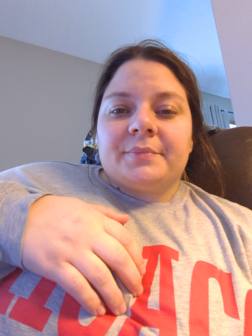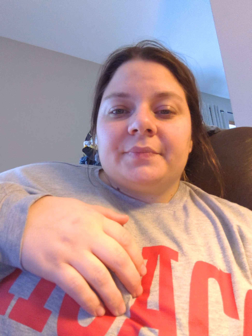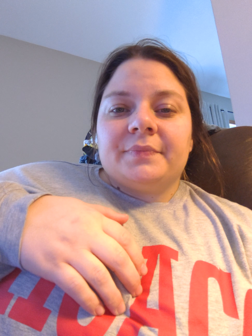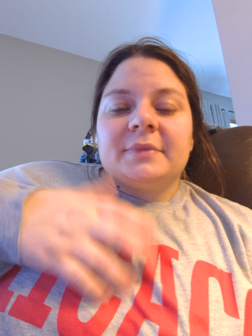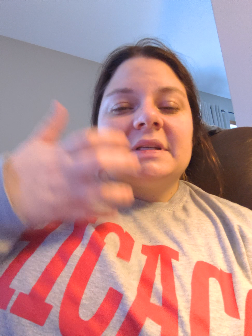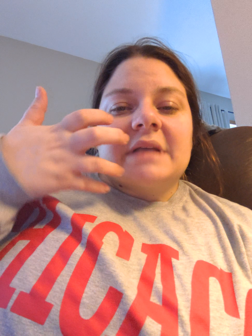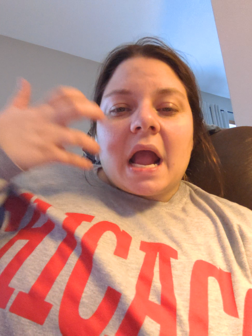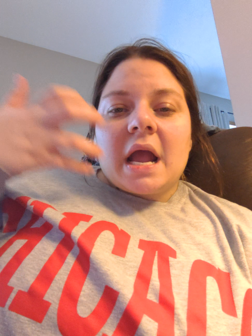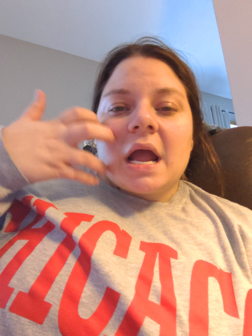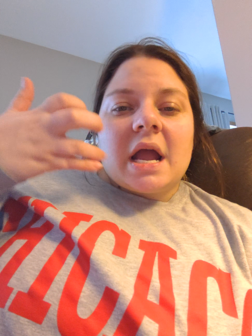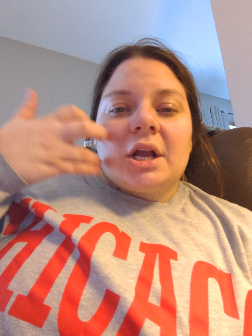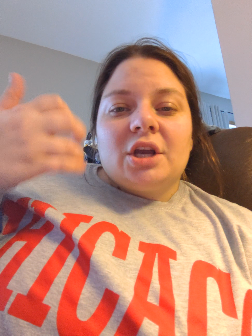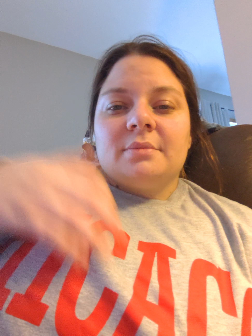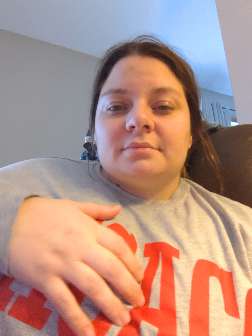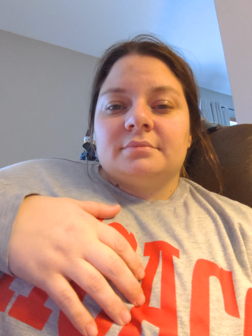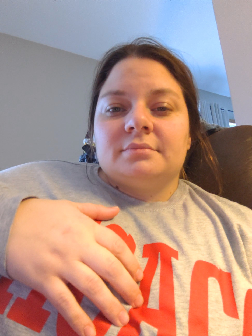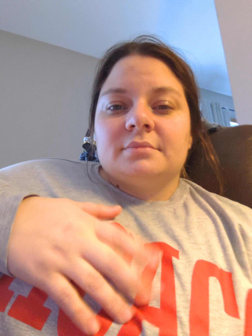tiger